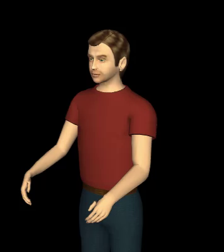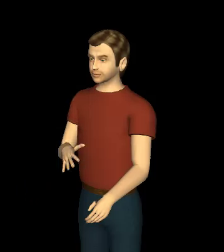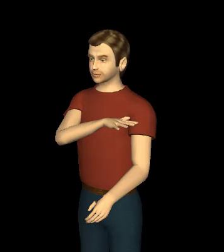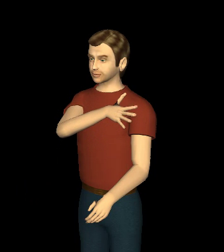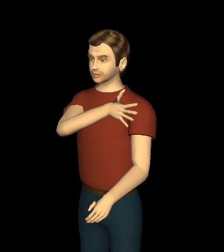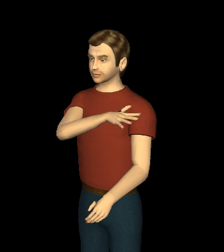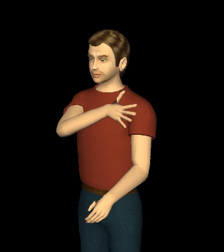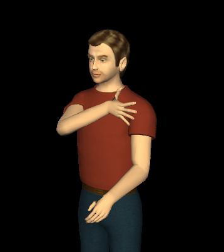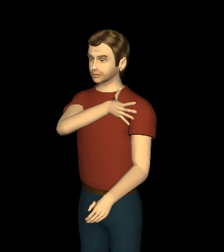أستاذ